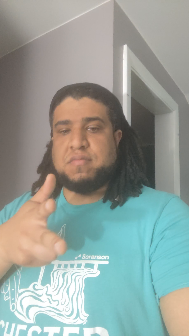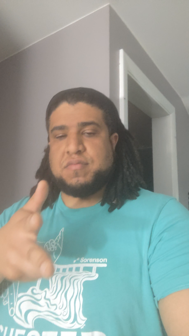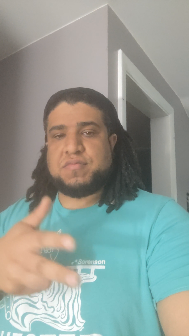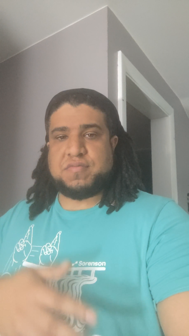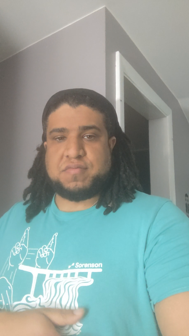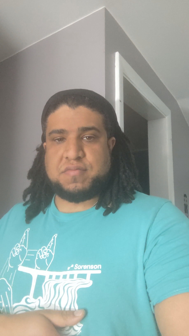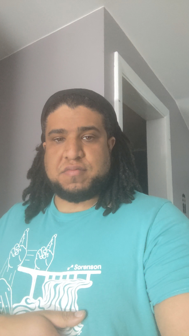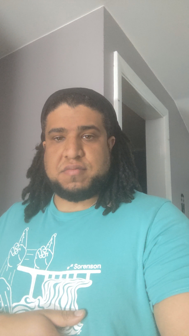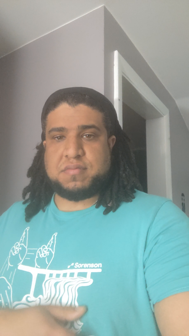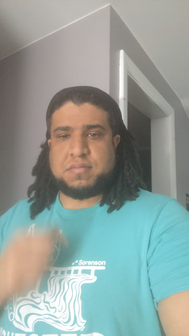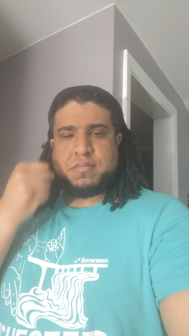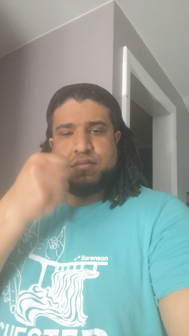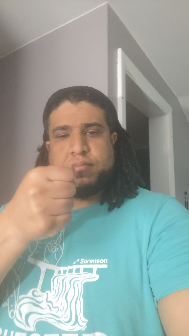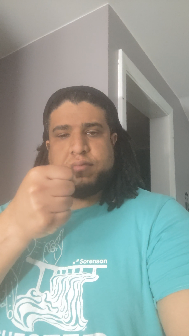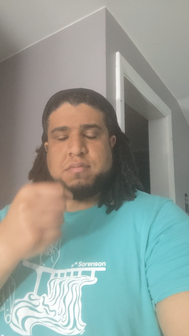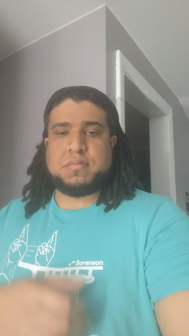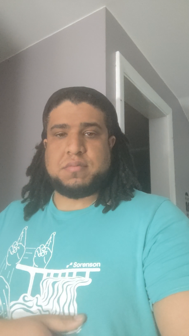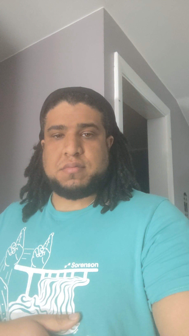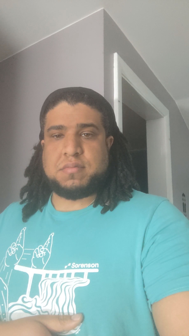hit